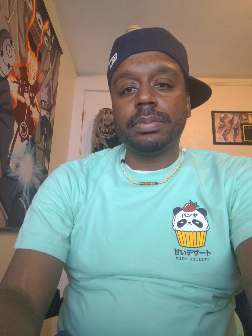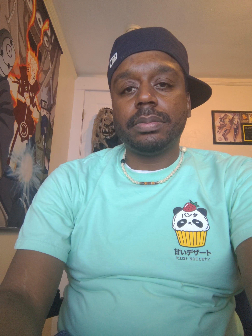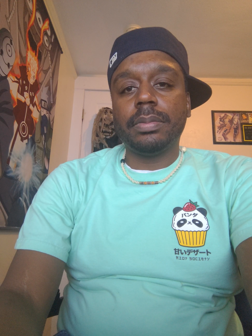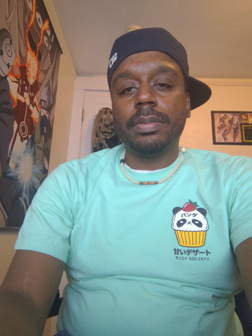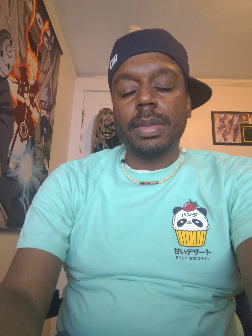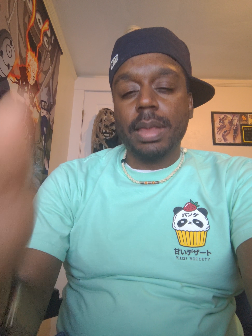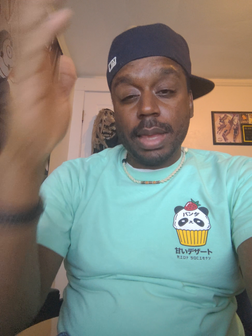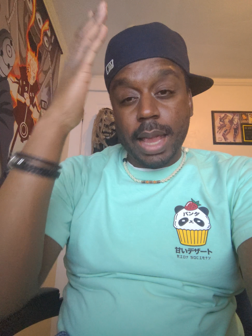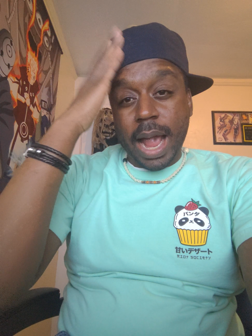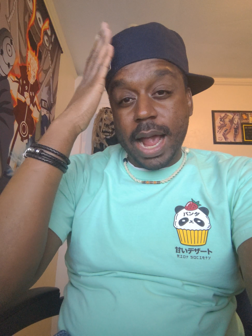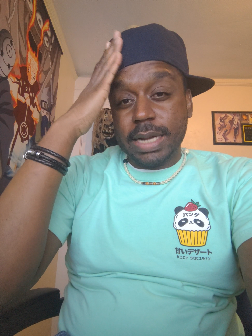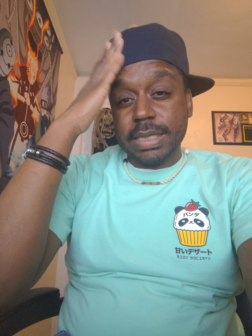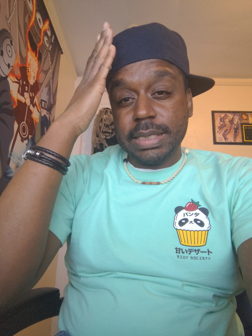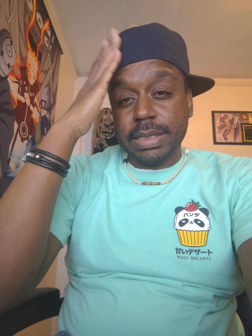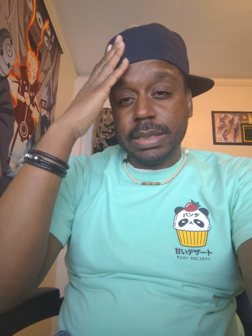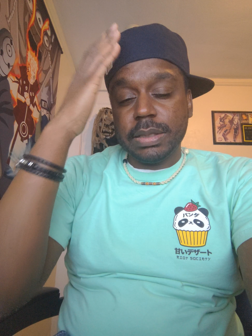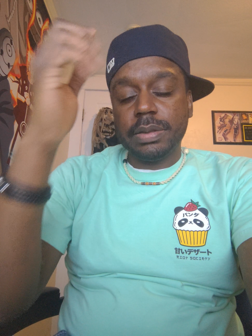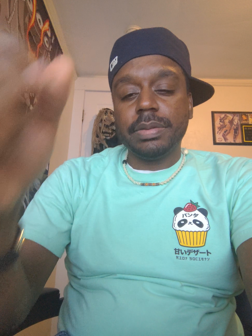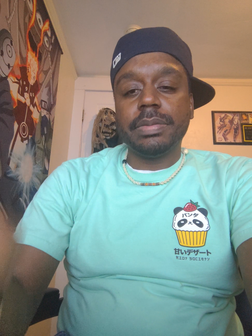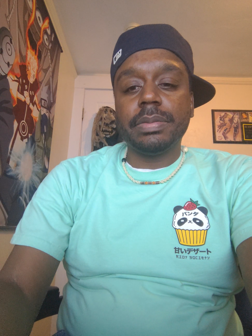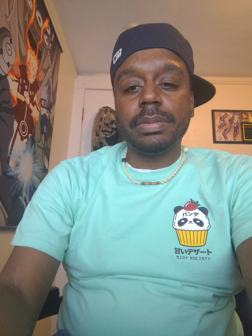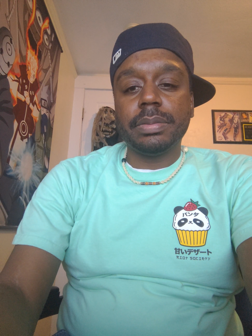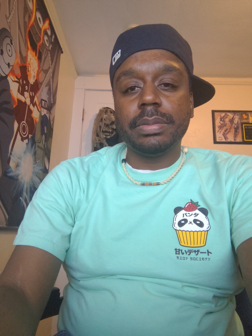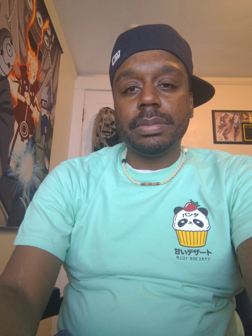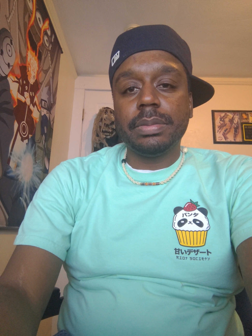hat